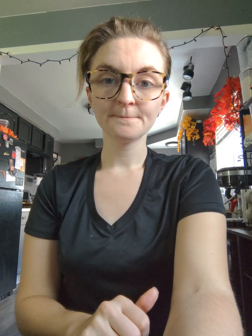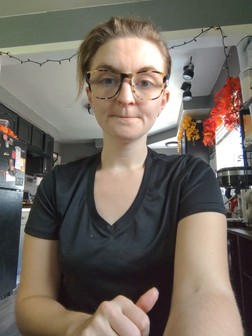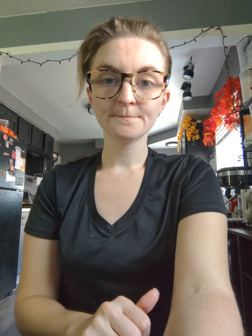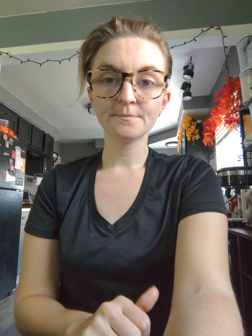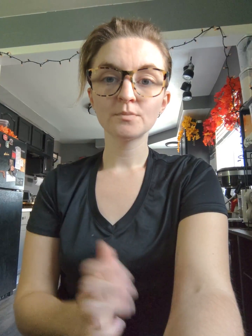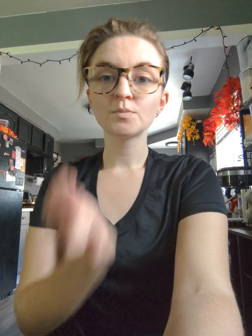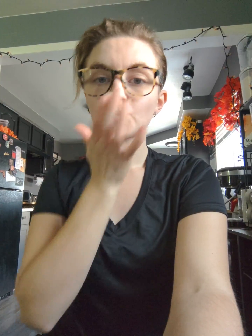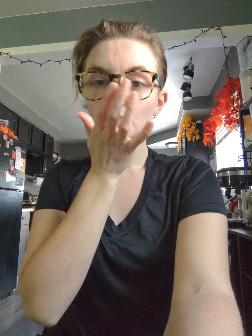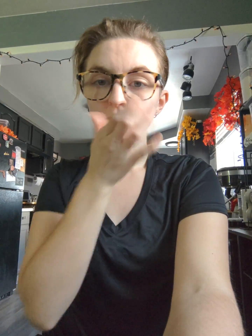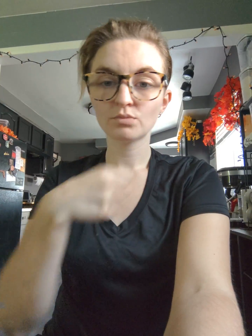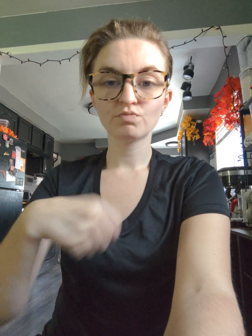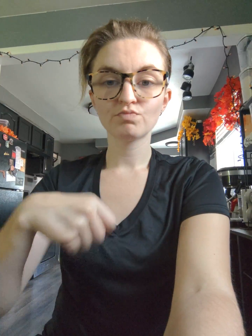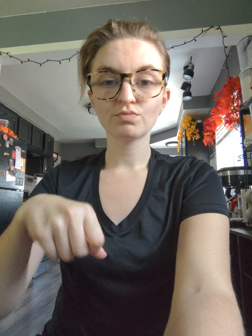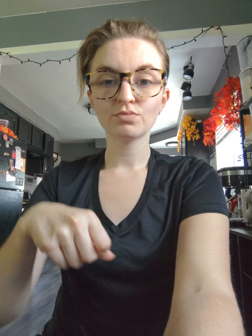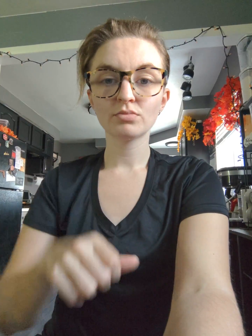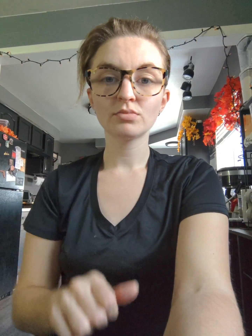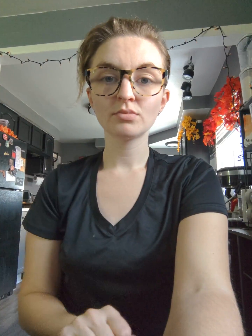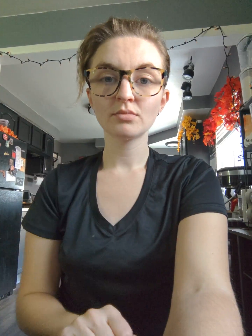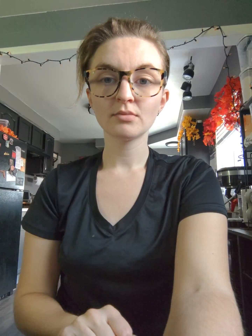lawn mower